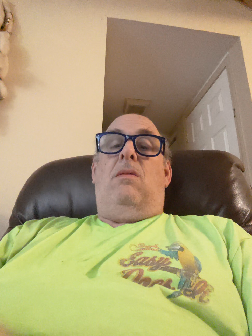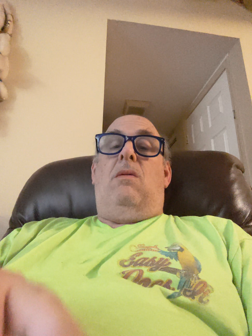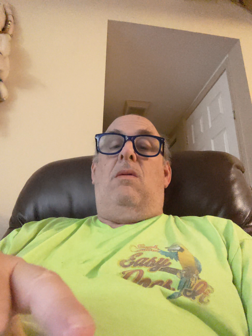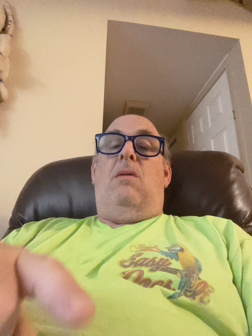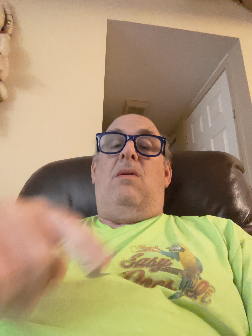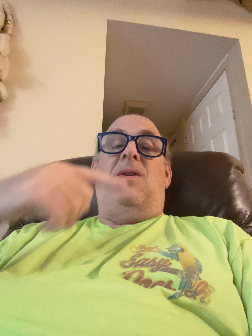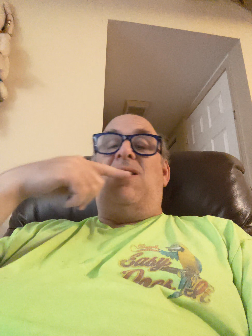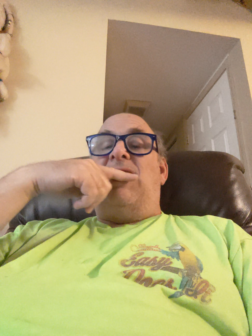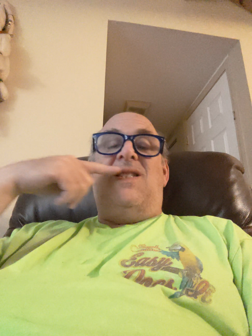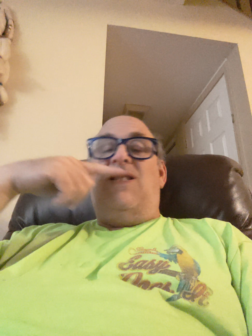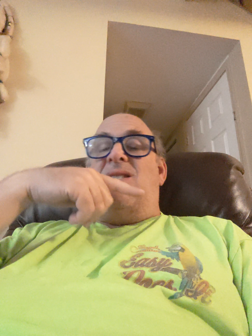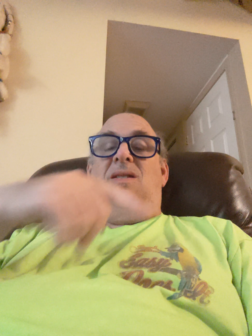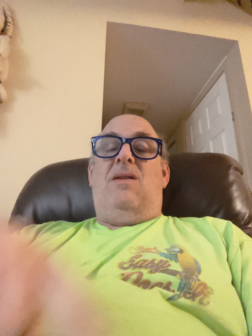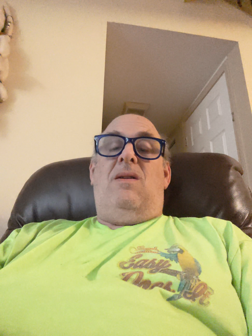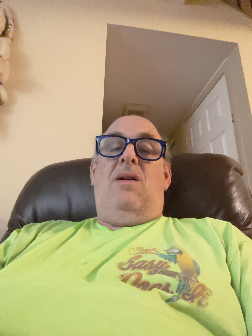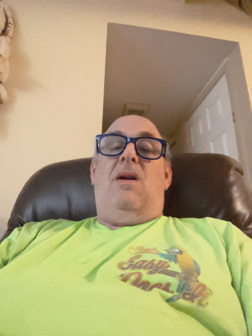toothbrush